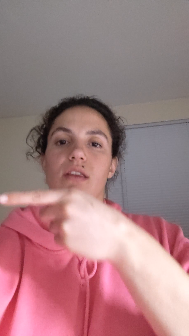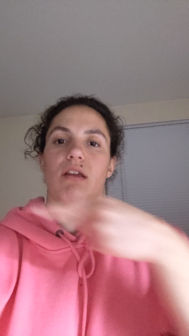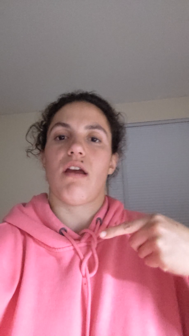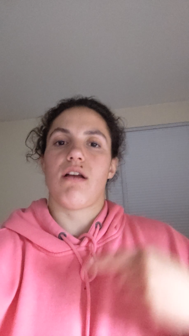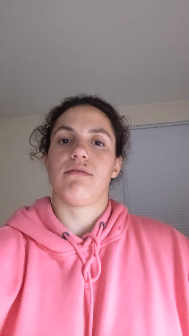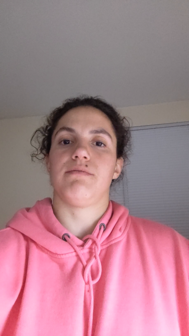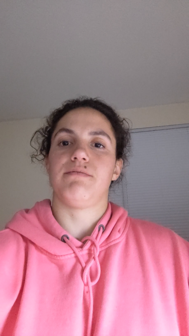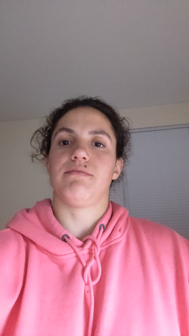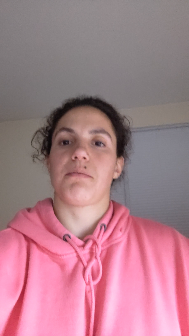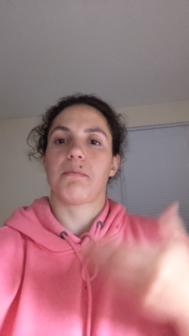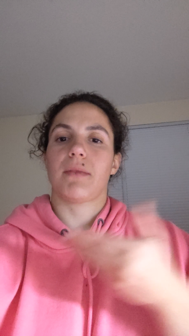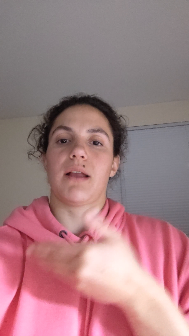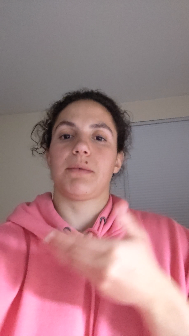baby